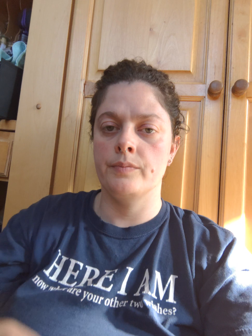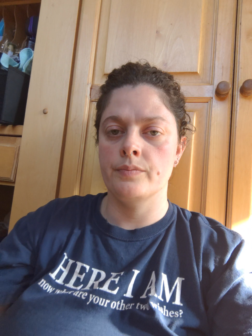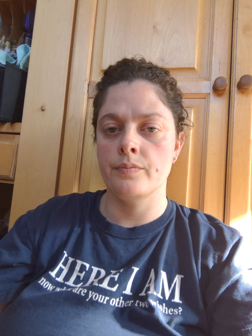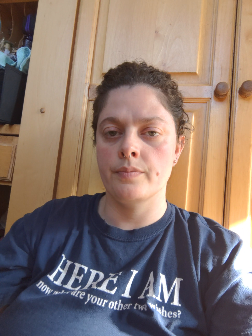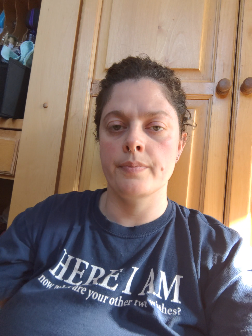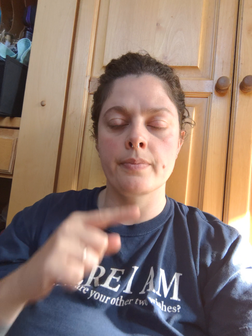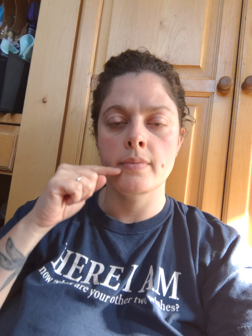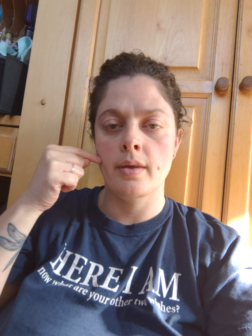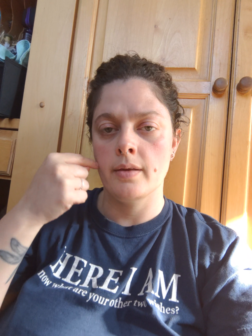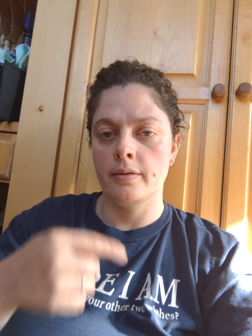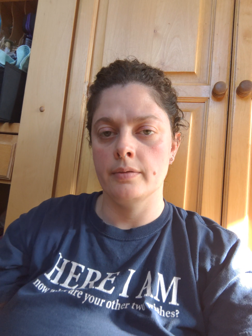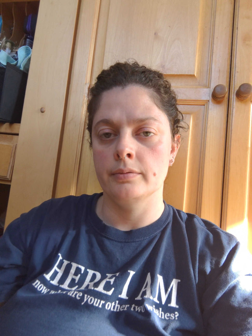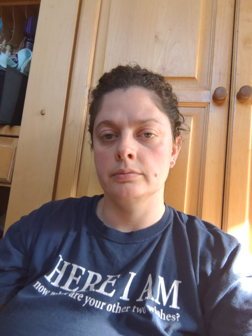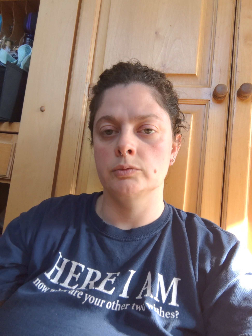smile